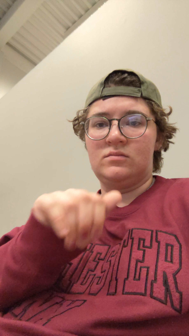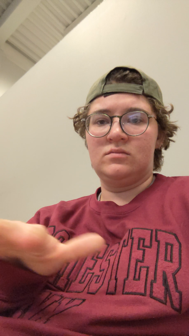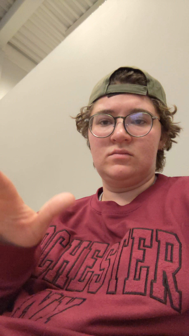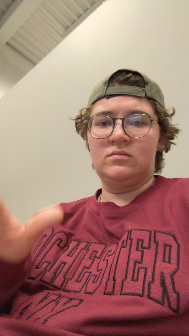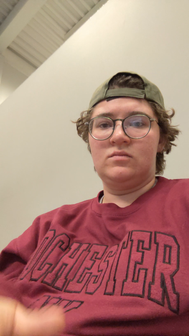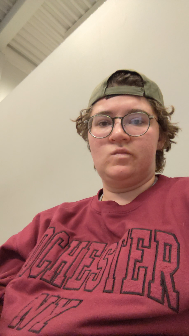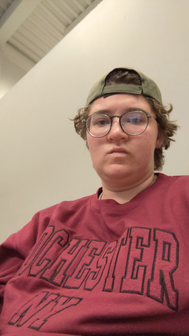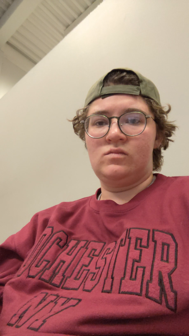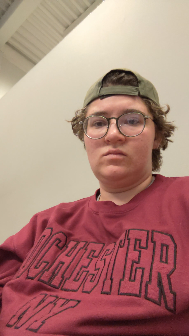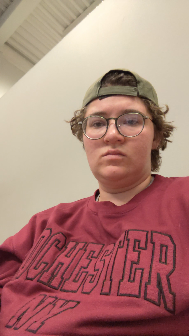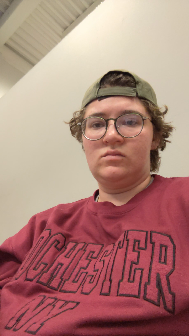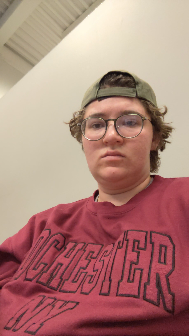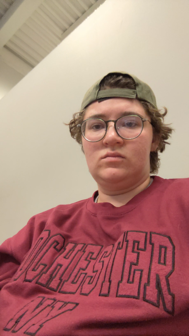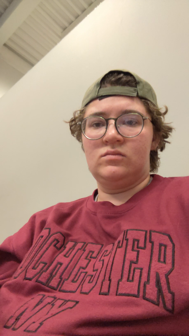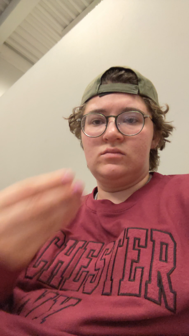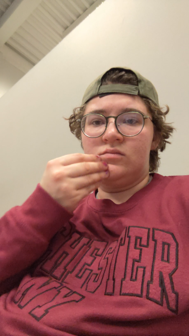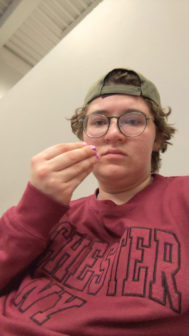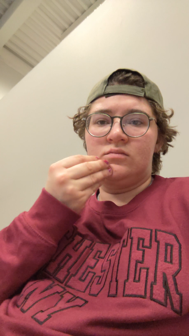dinner